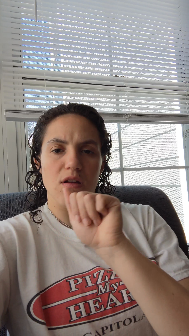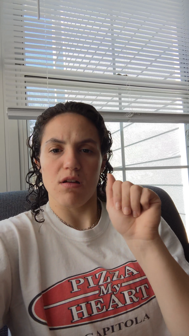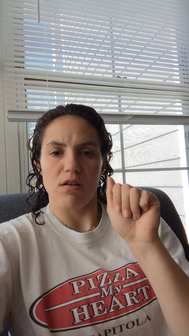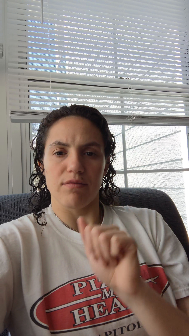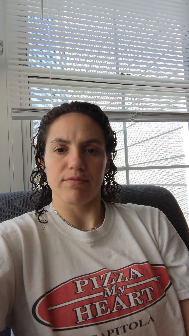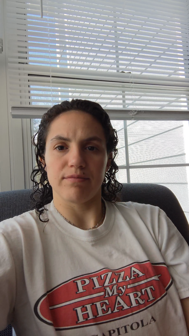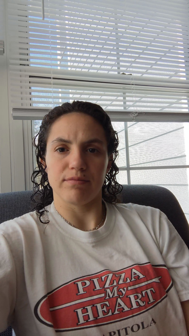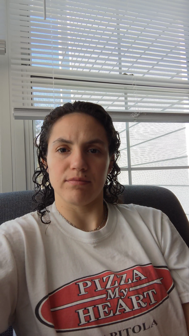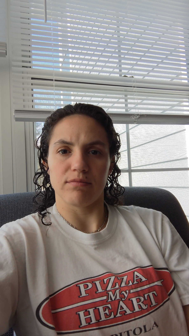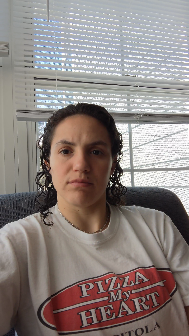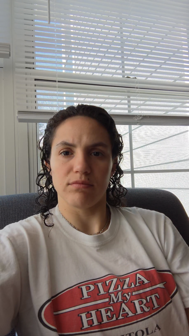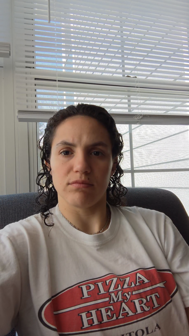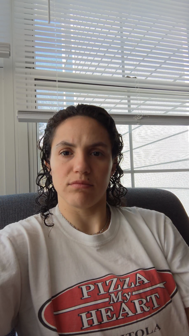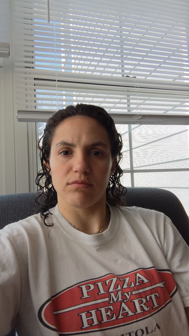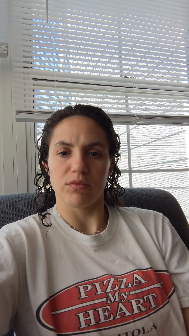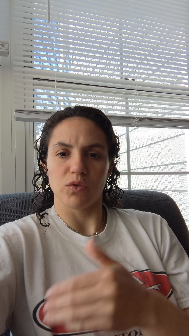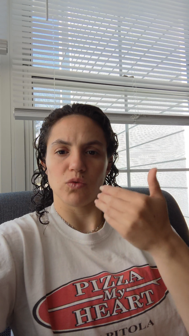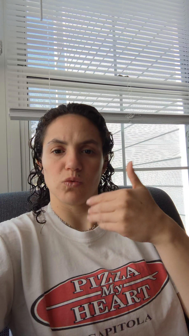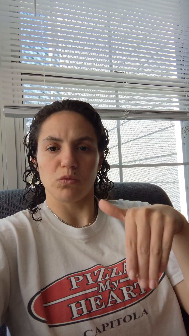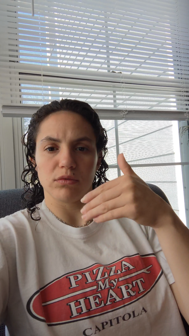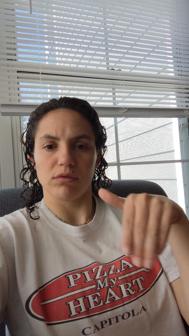shorts